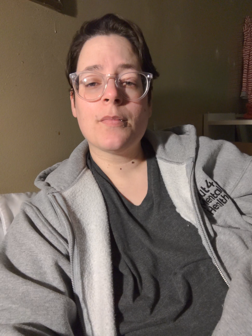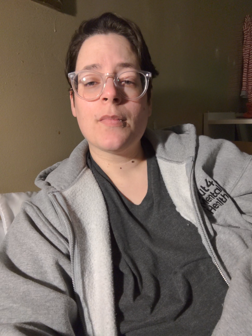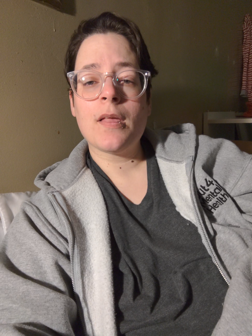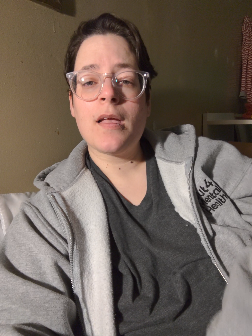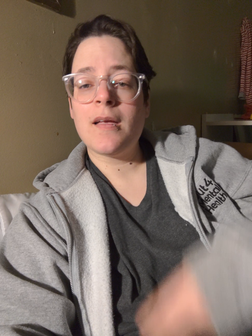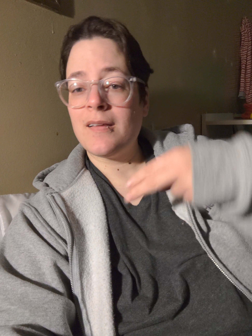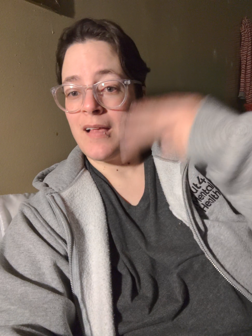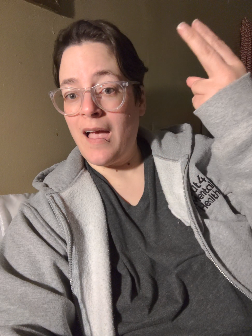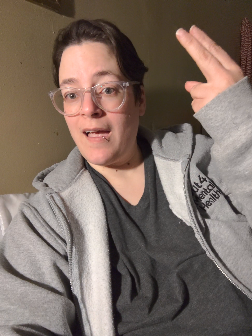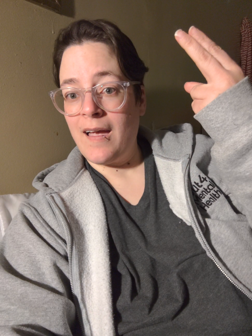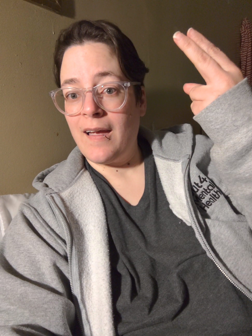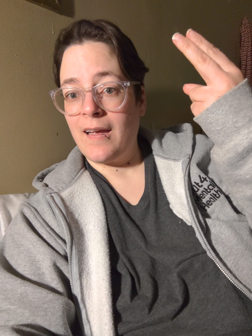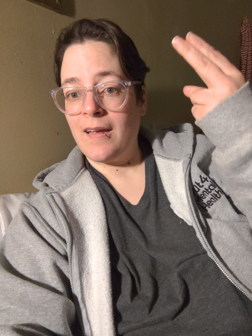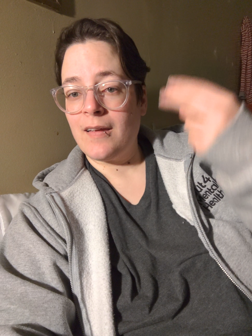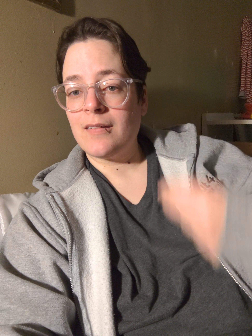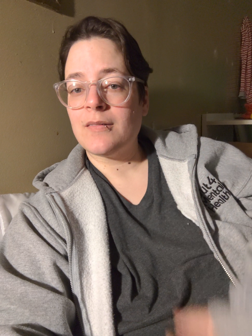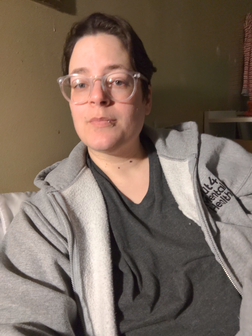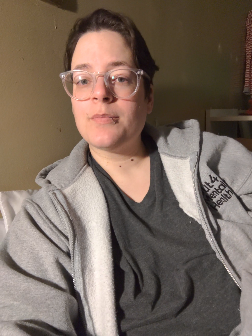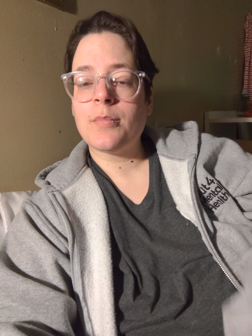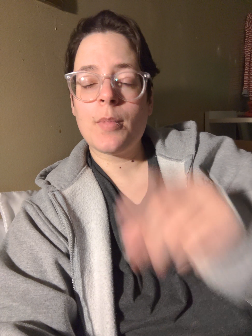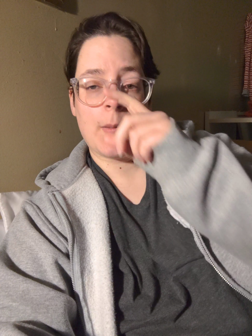high